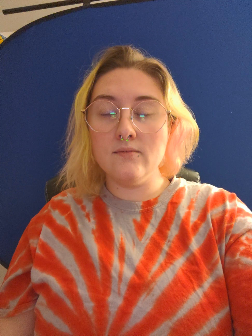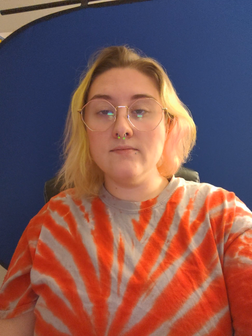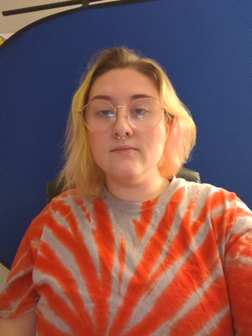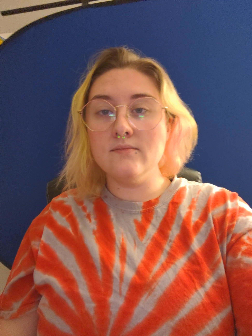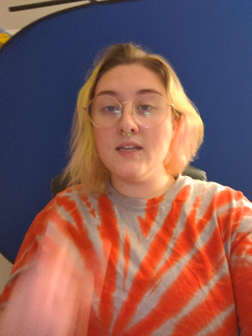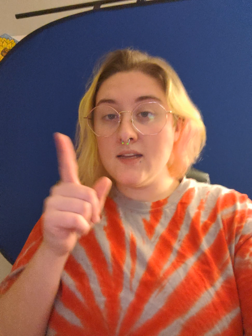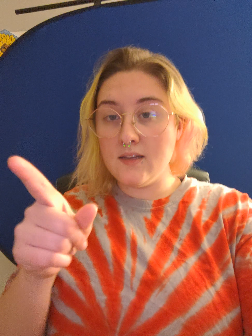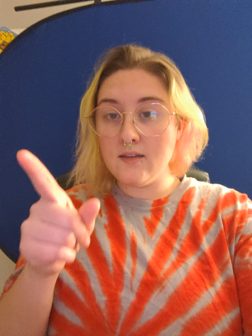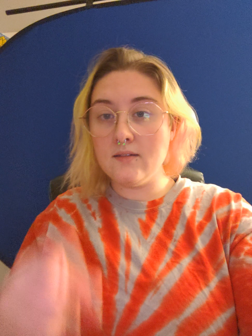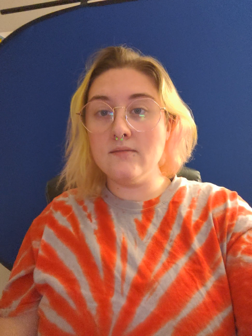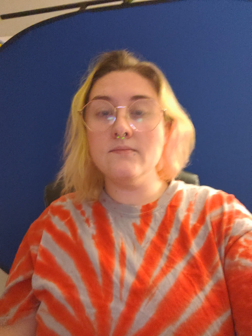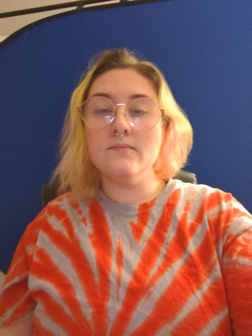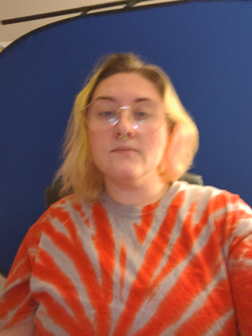he/she/it